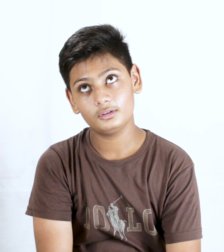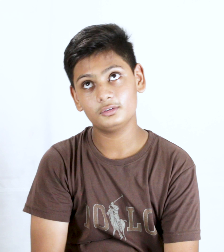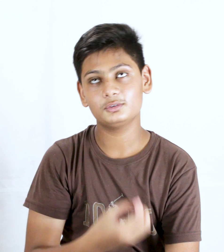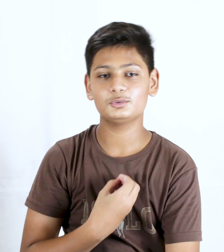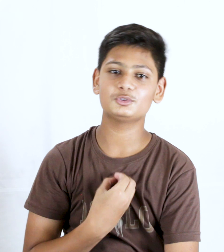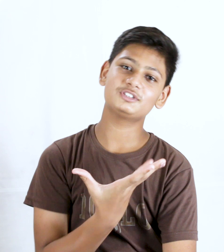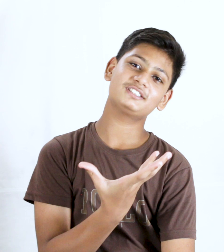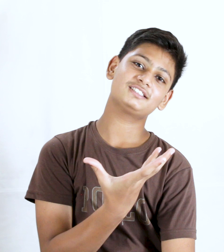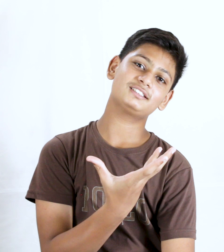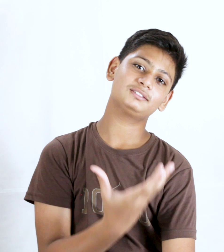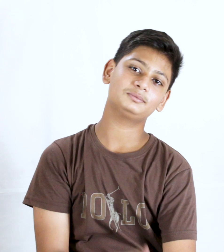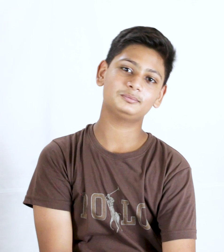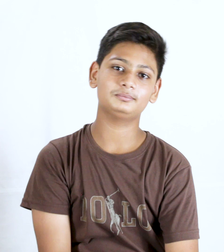glad